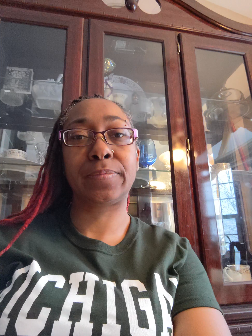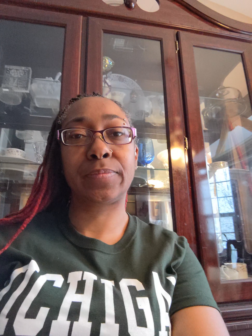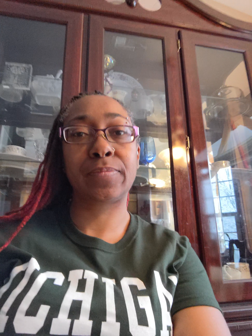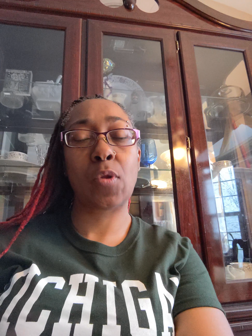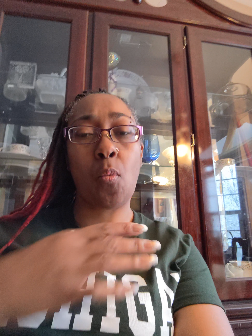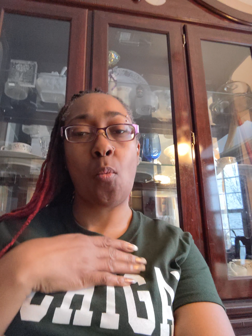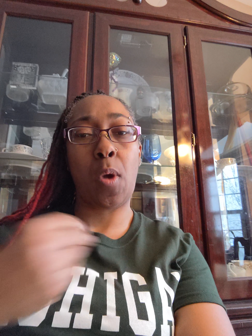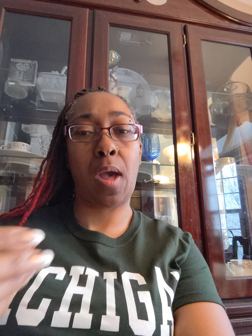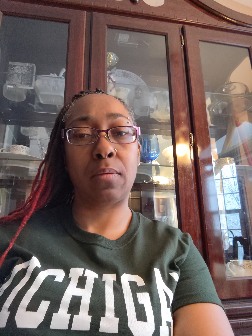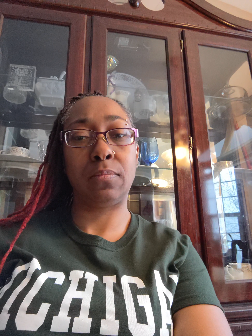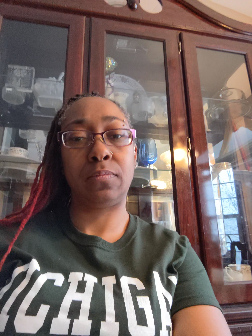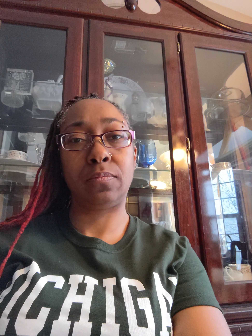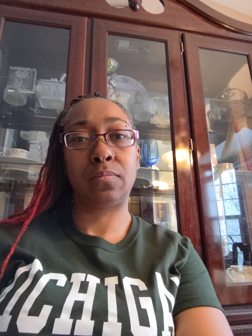white